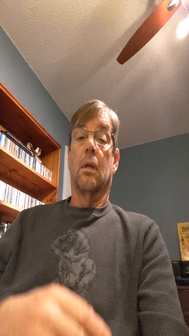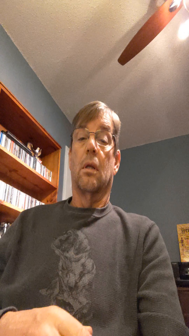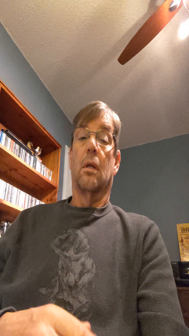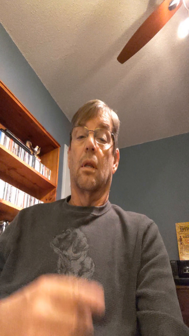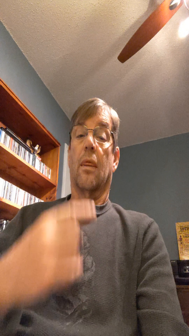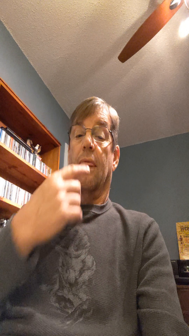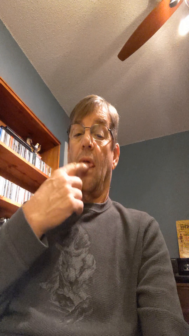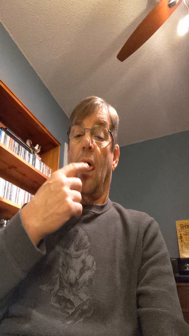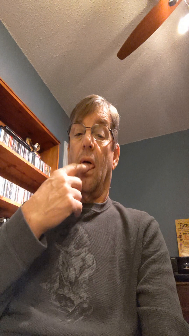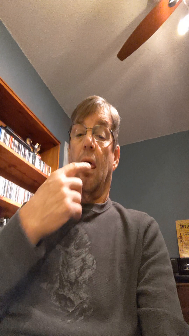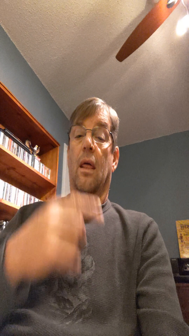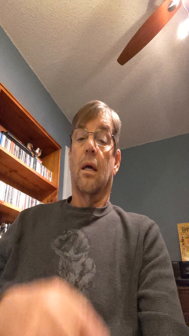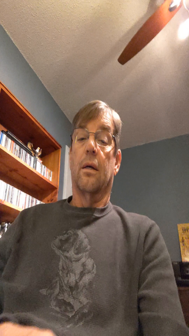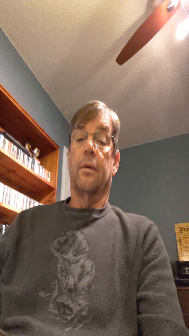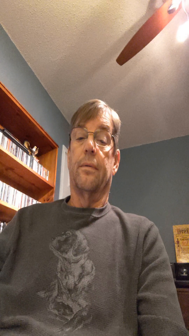tongue